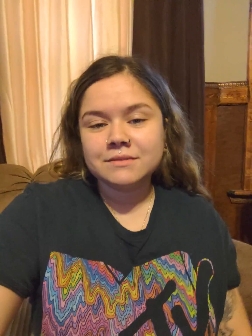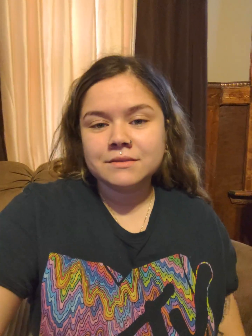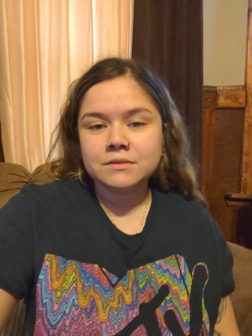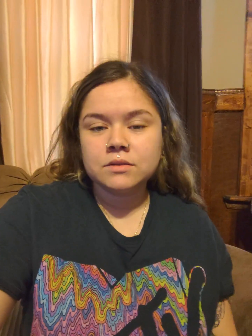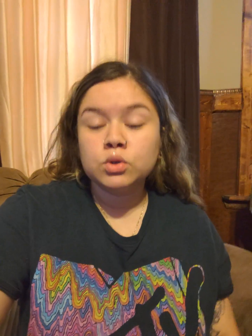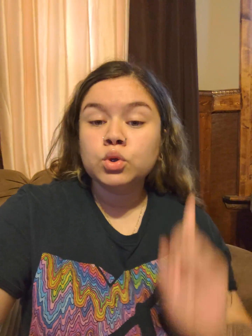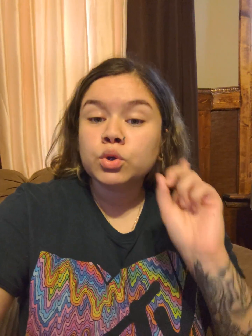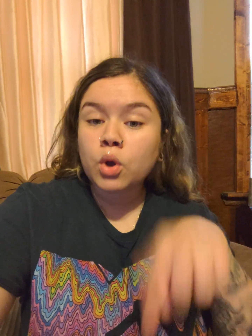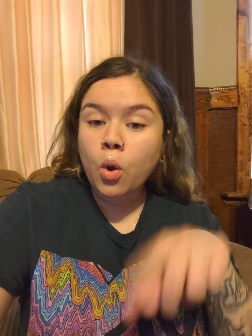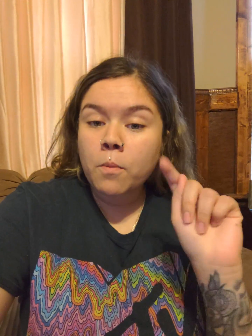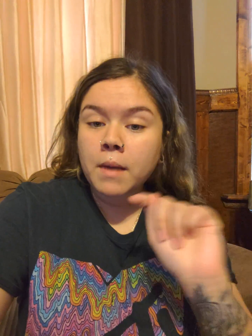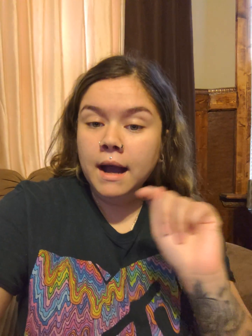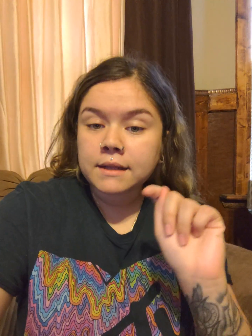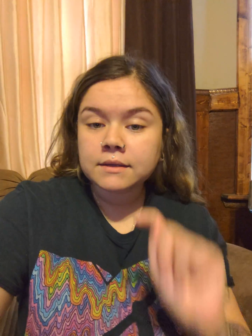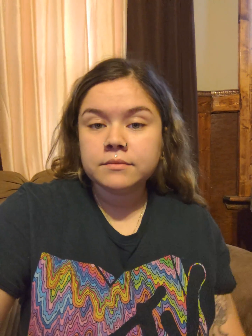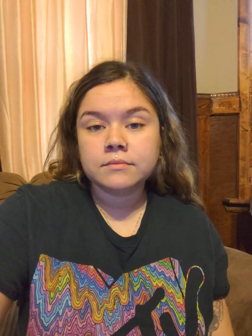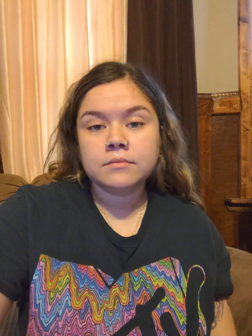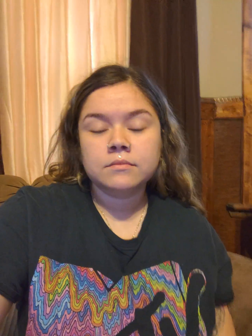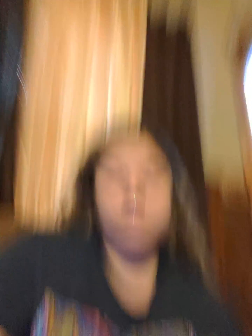go potty